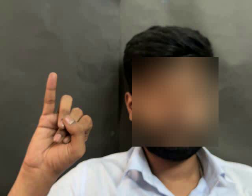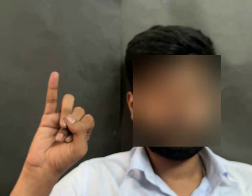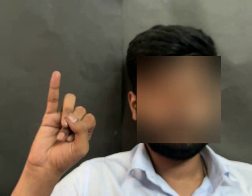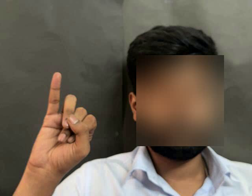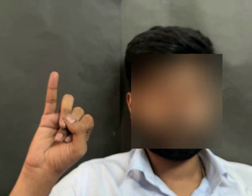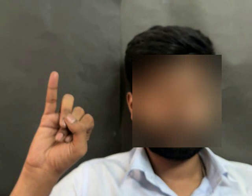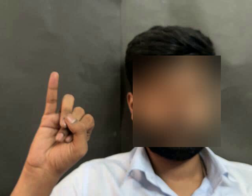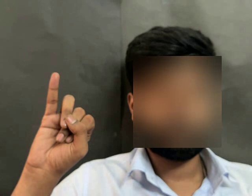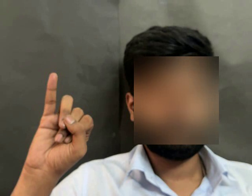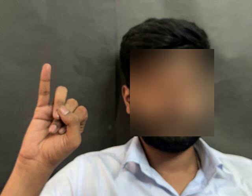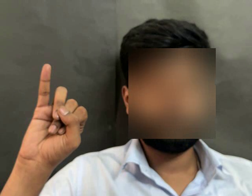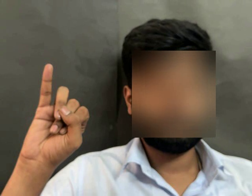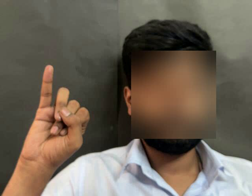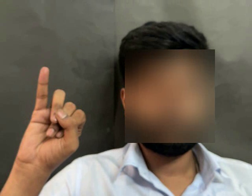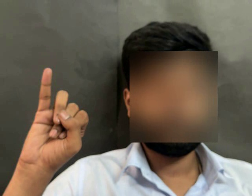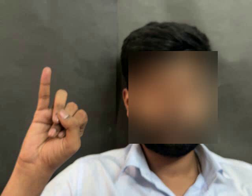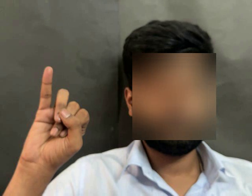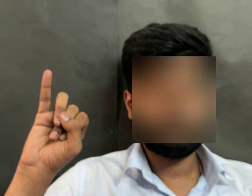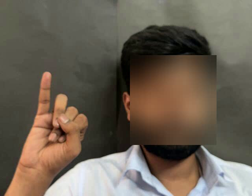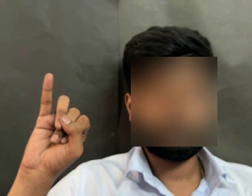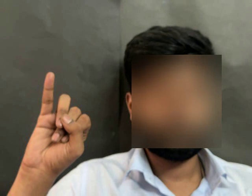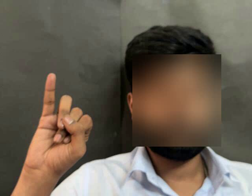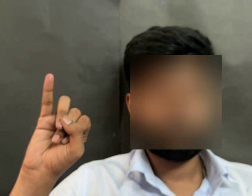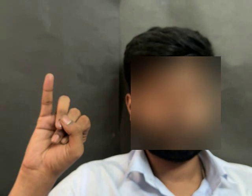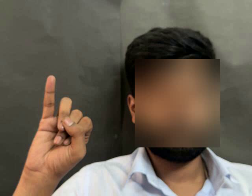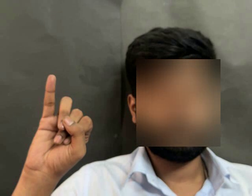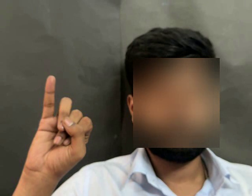I